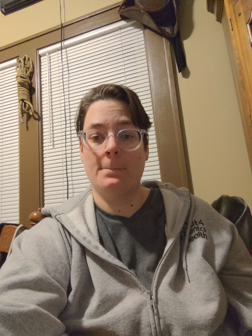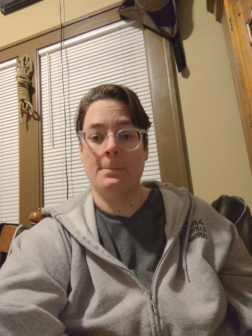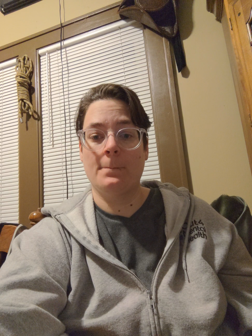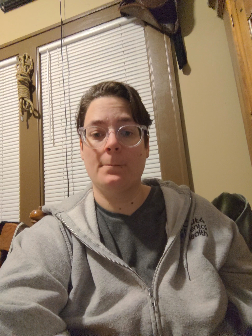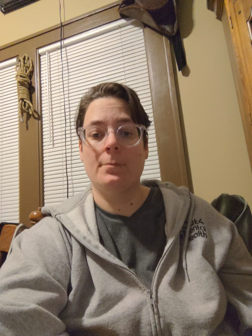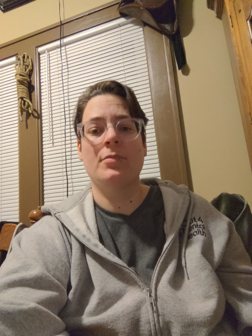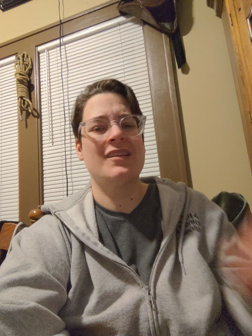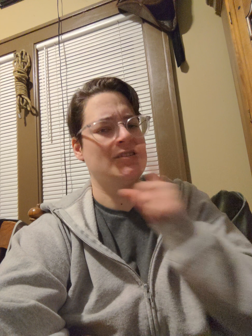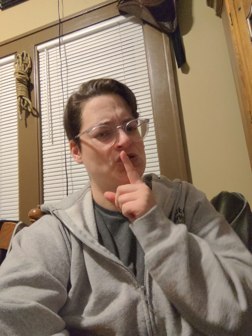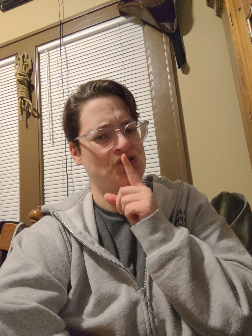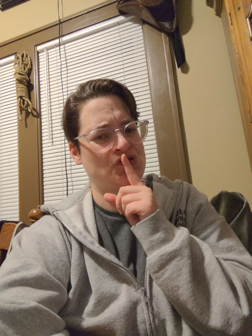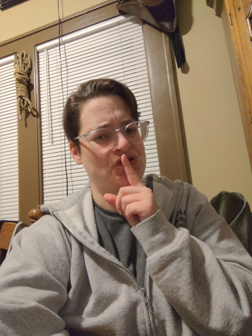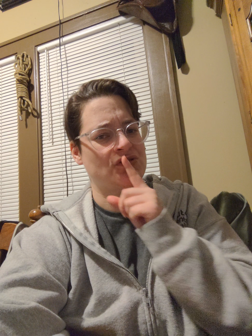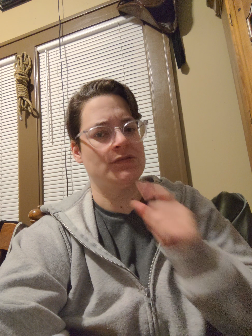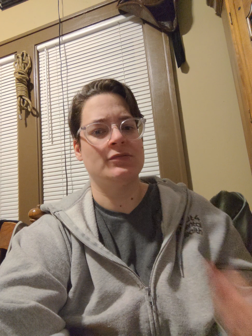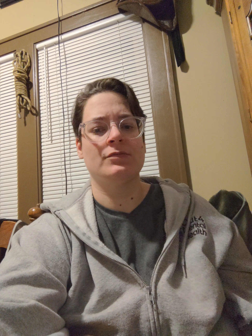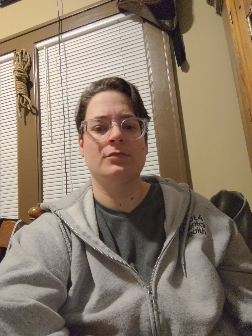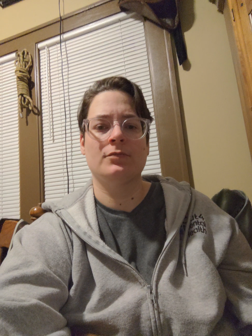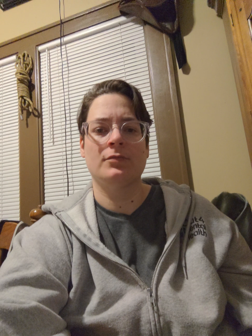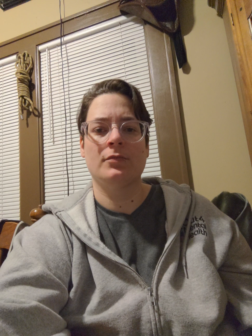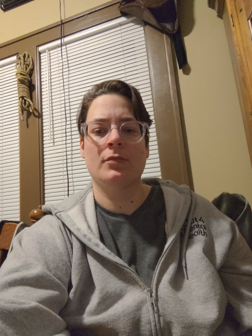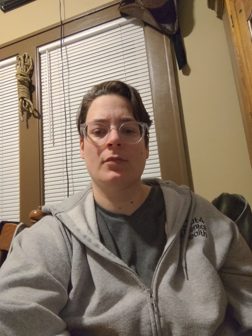shhh